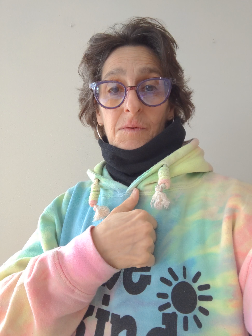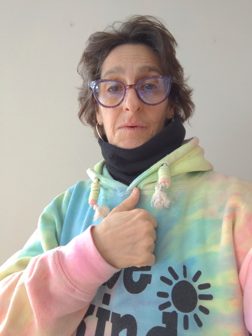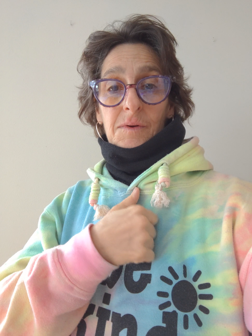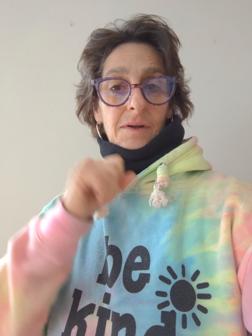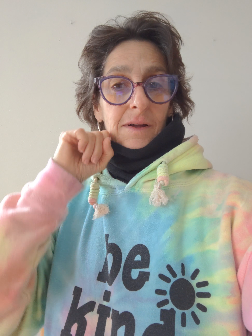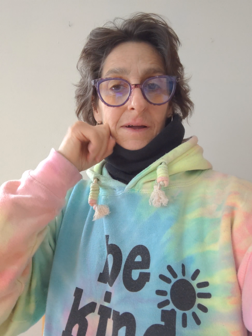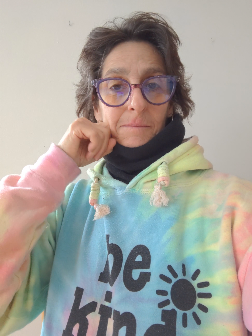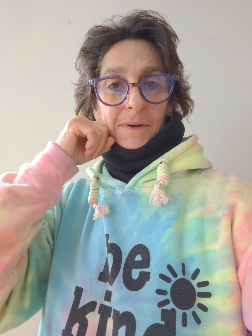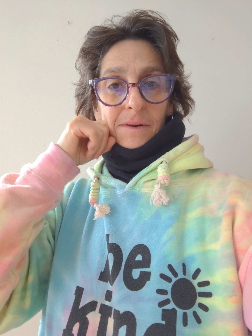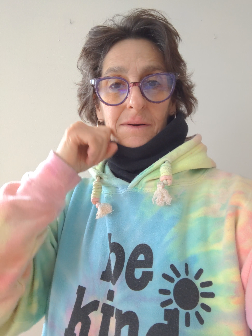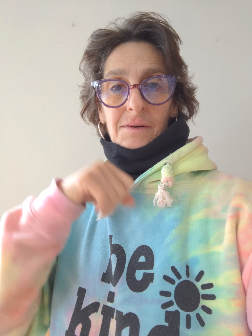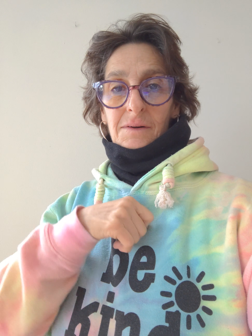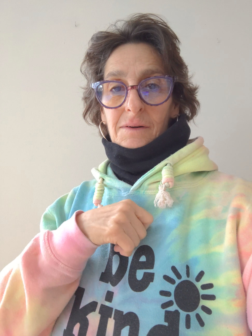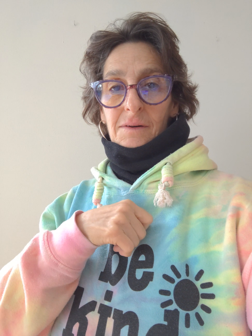apple